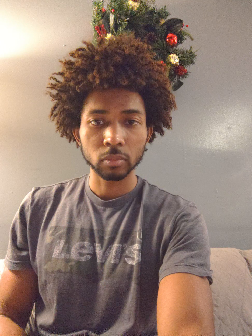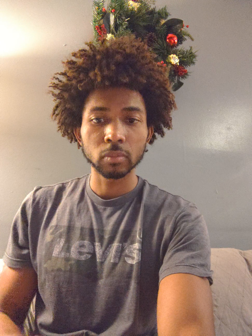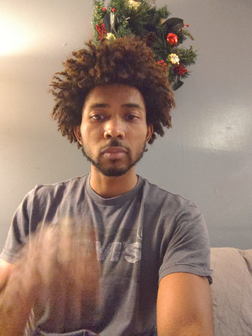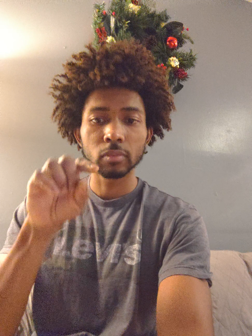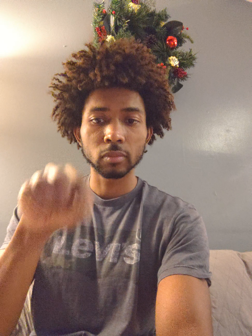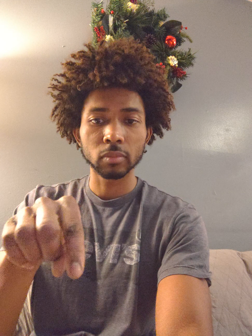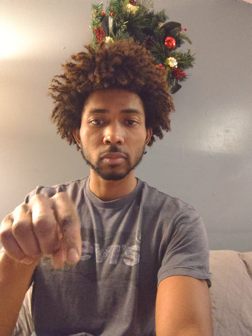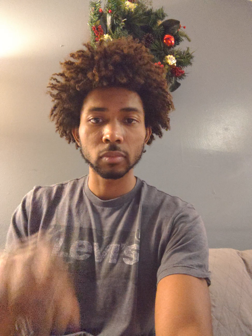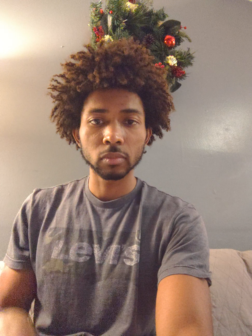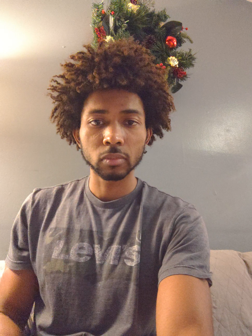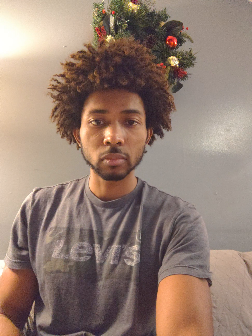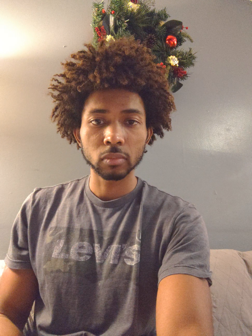there